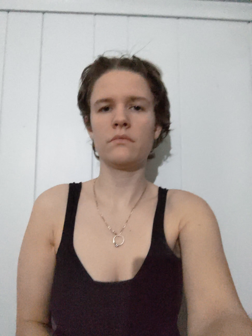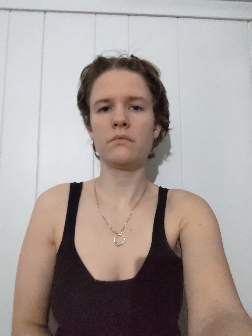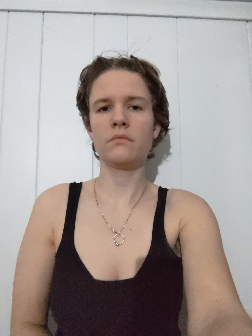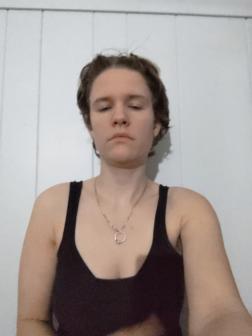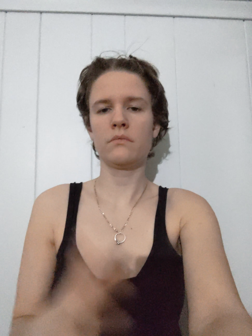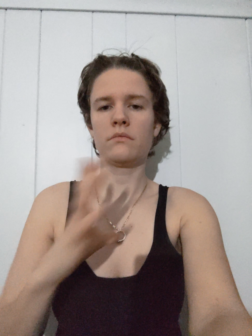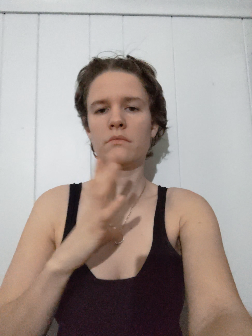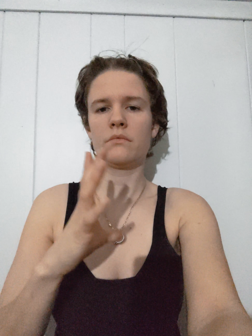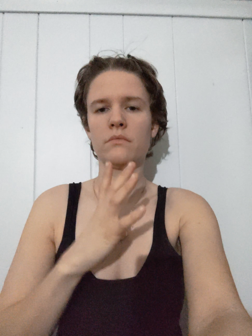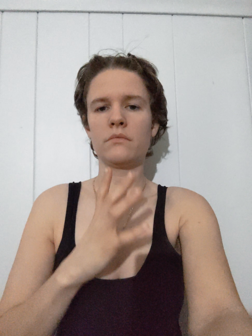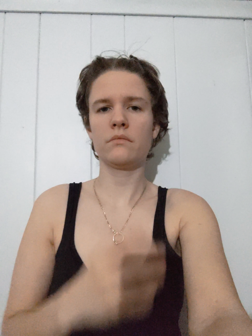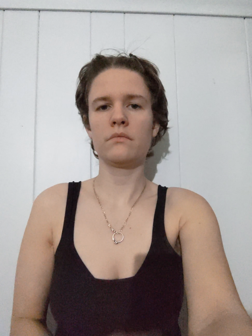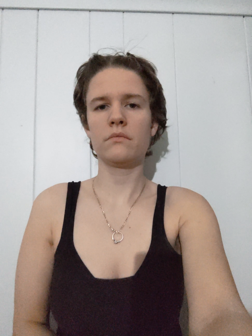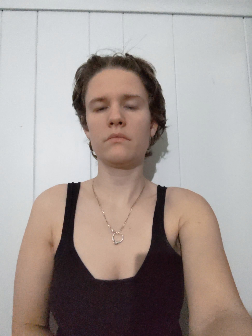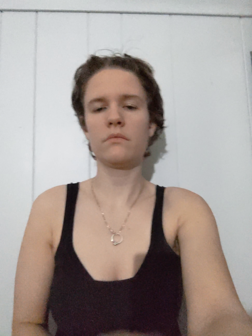fine